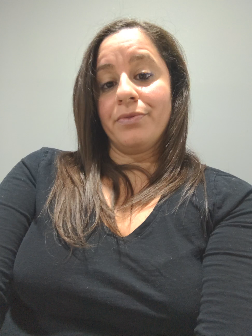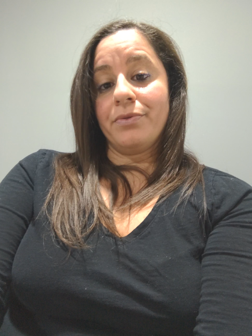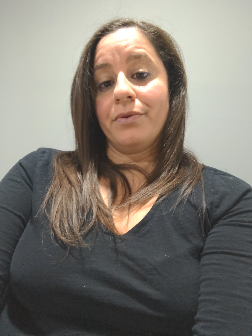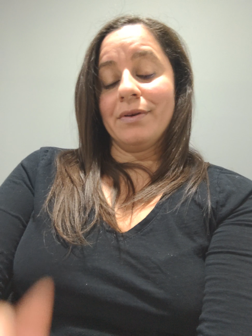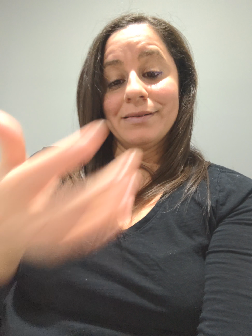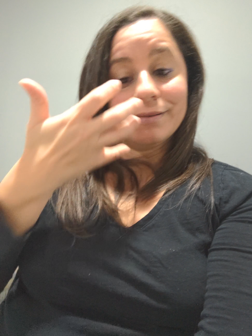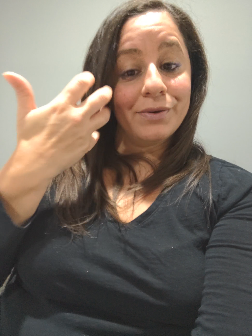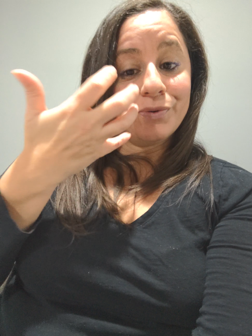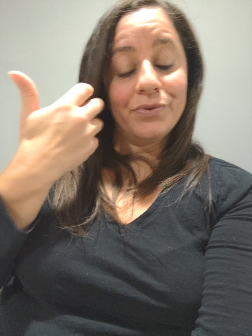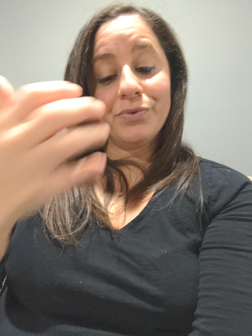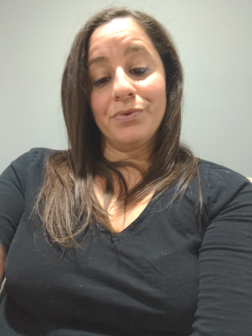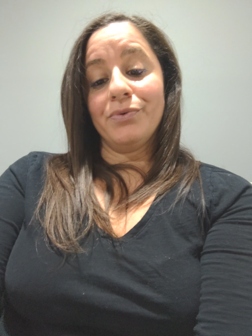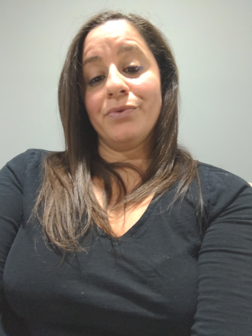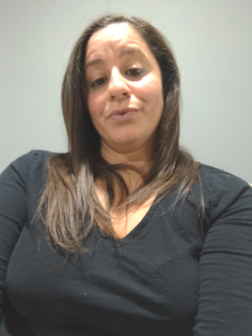tiger